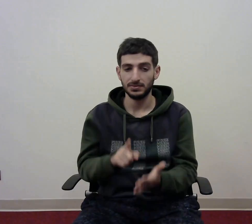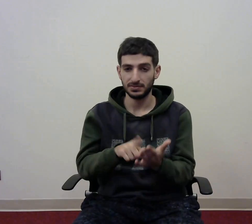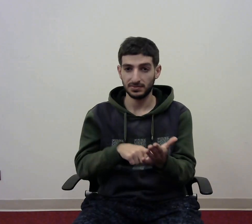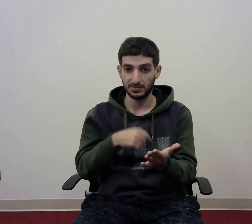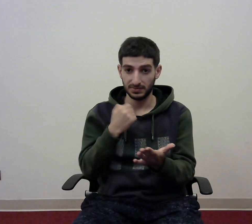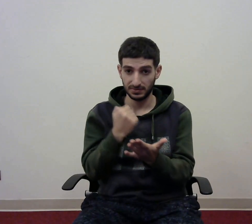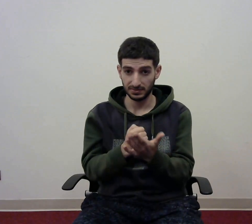notarial